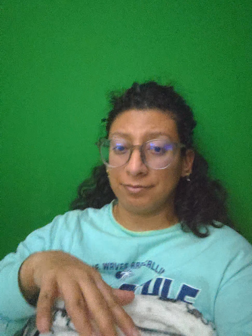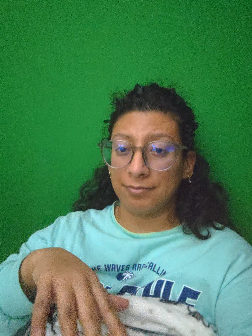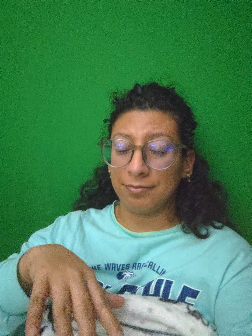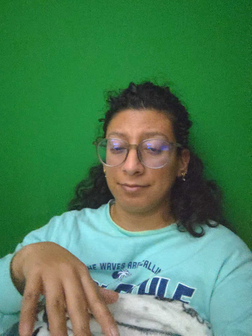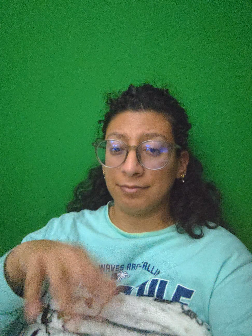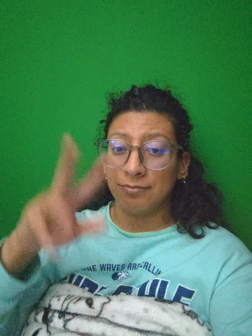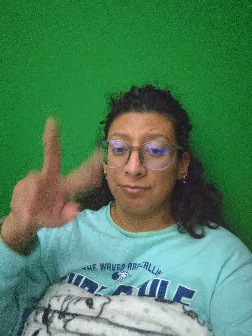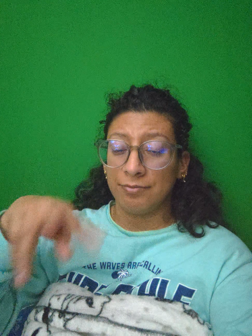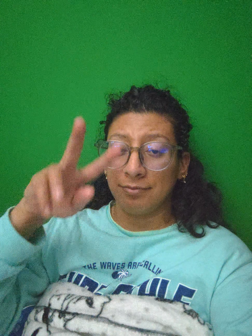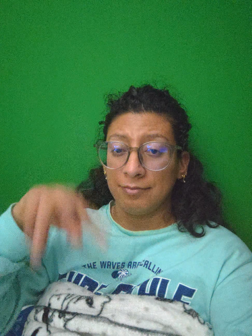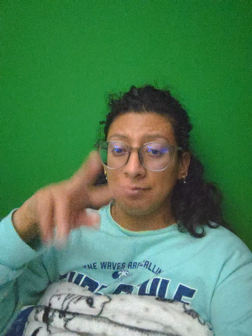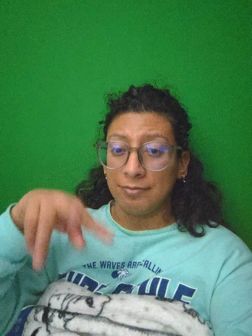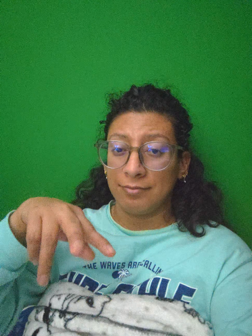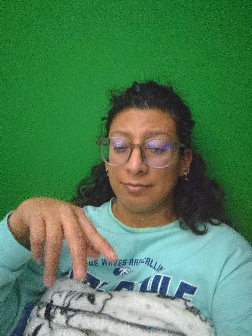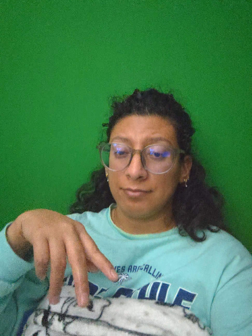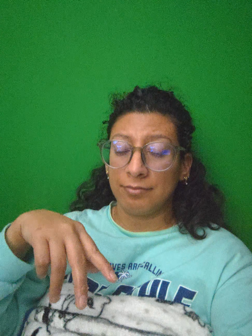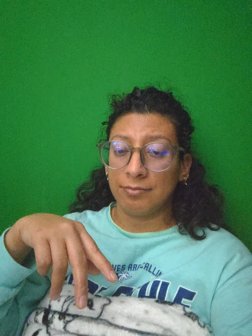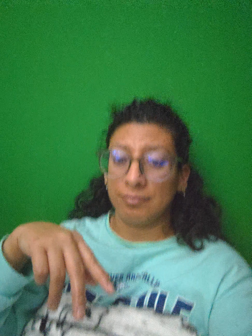read